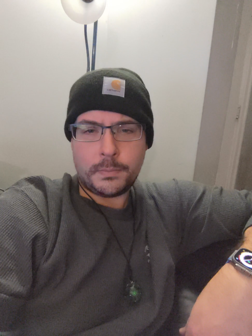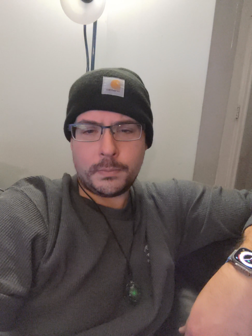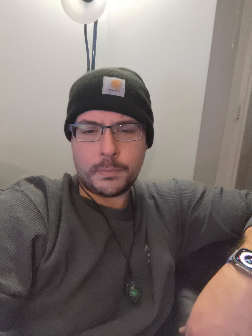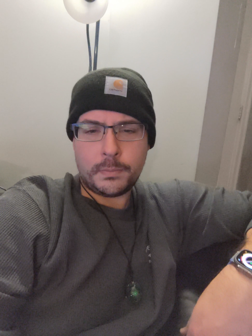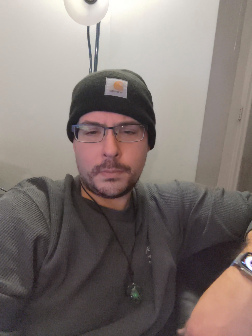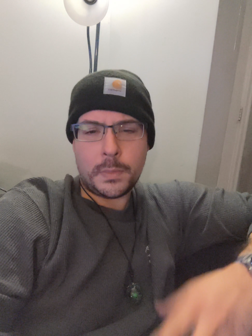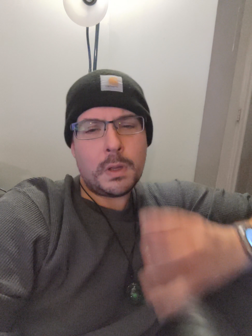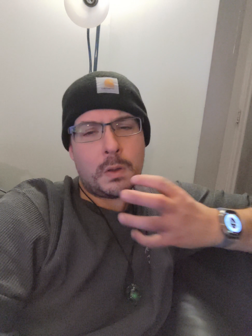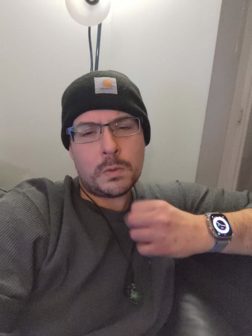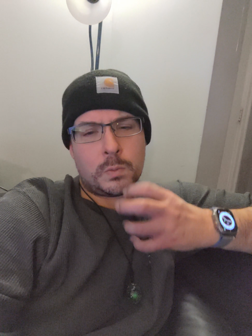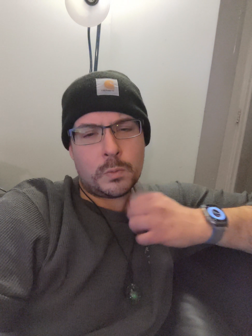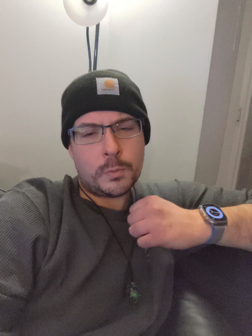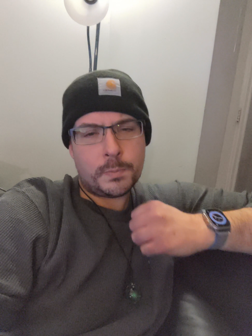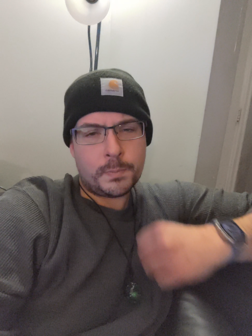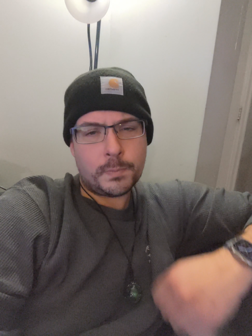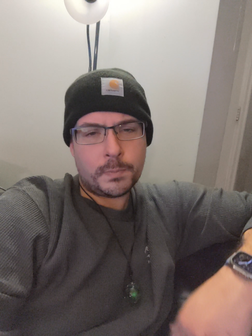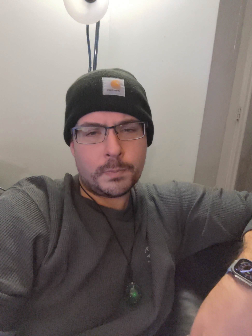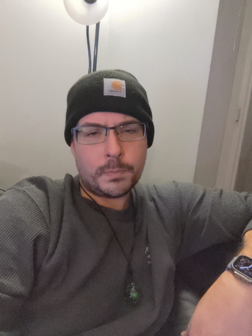underwear